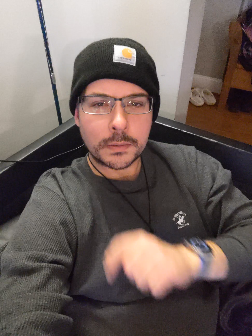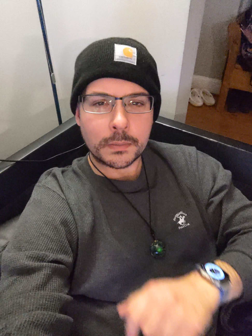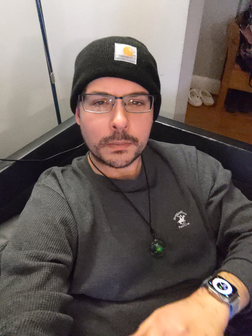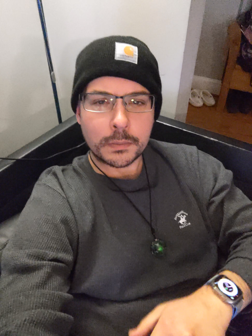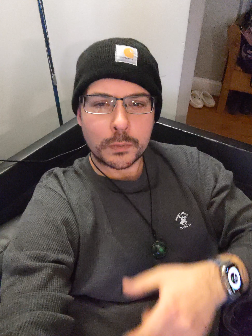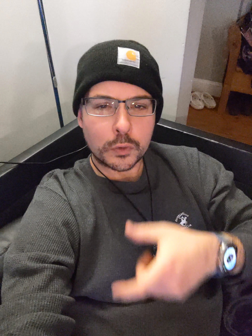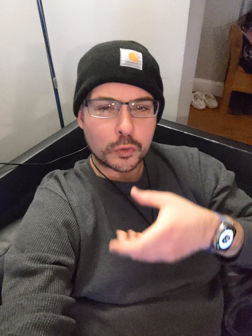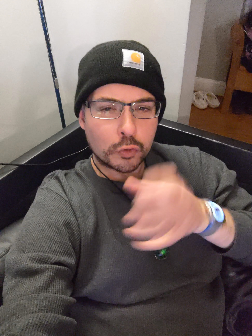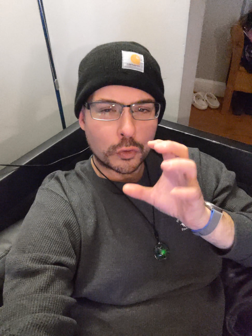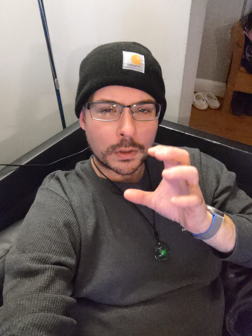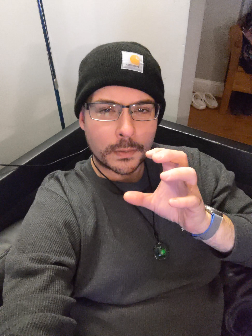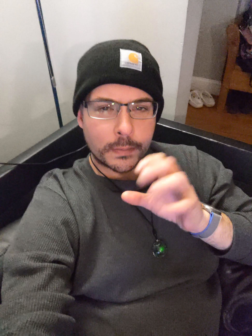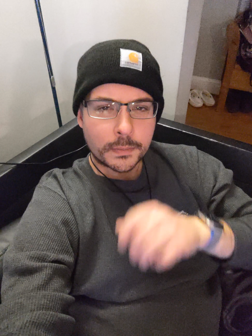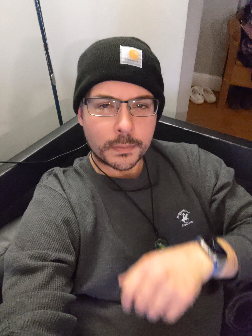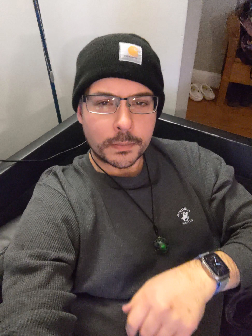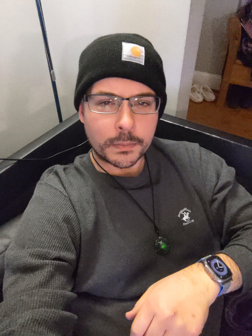drink